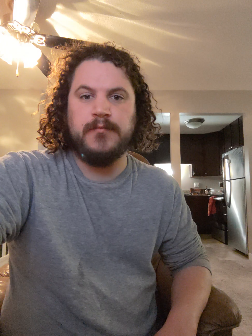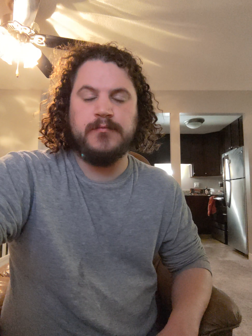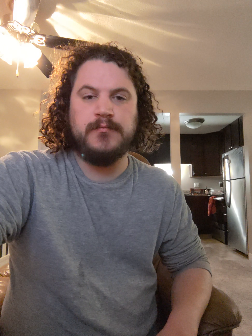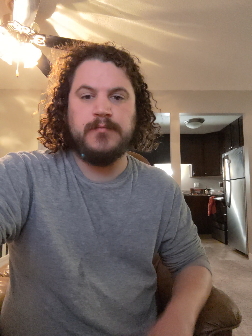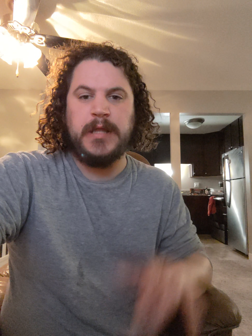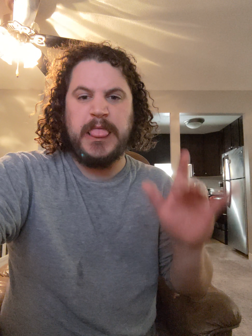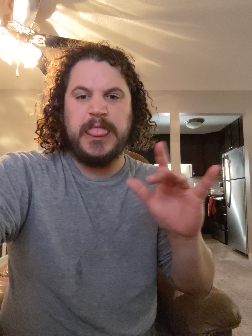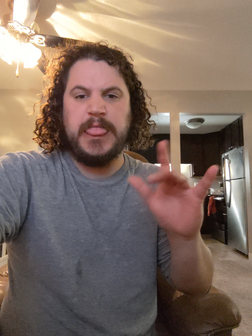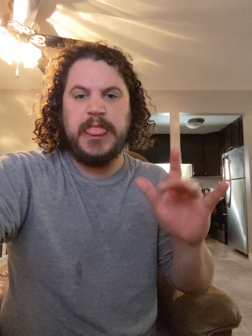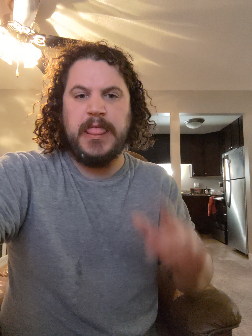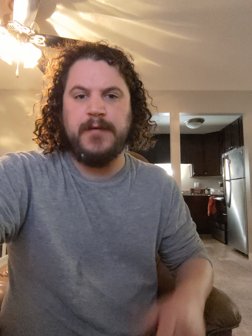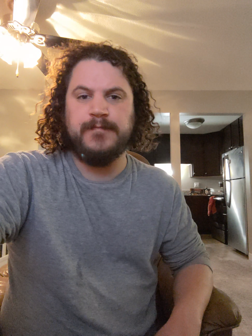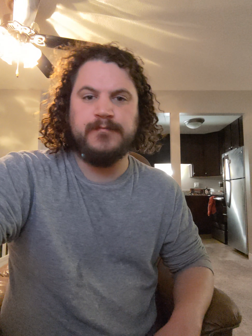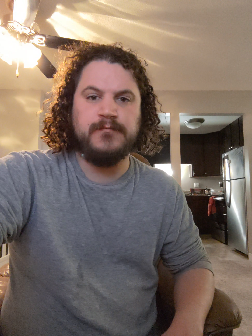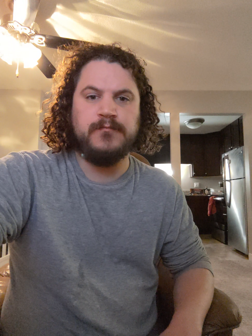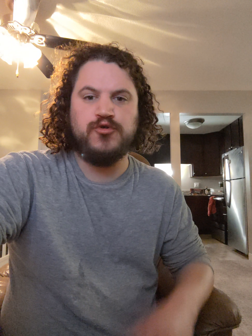yucky